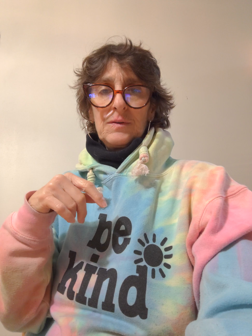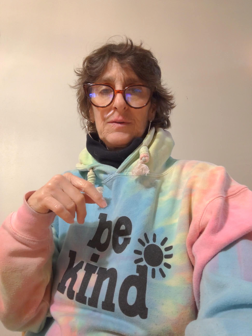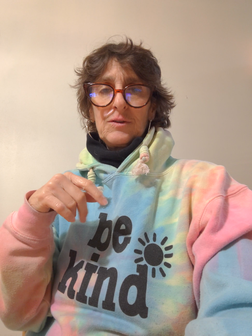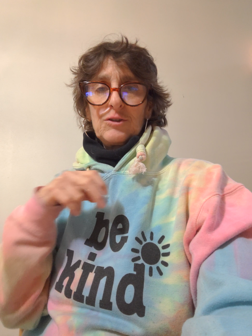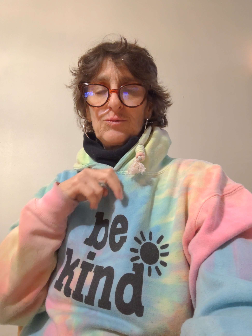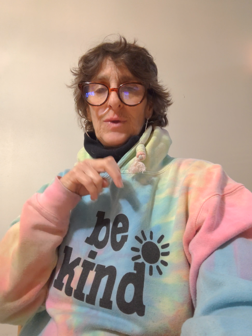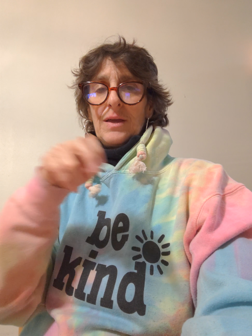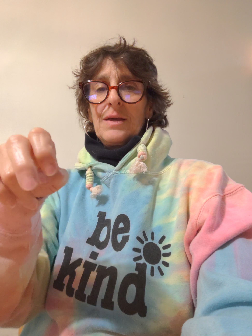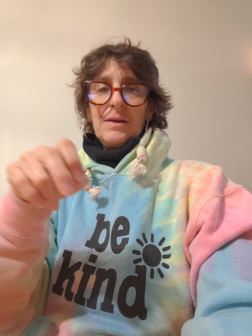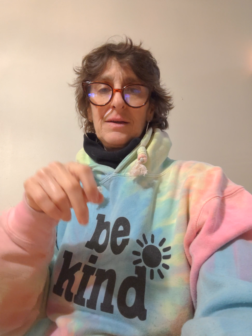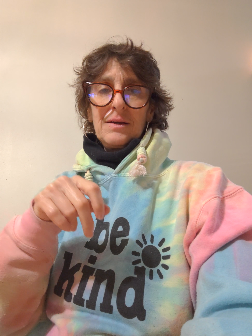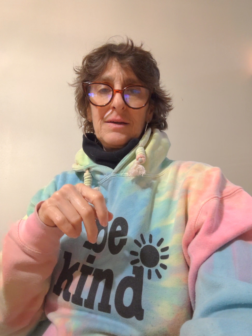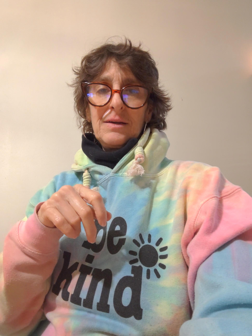ride